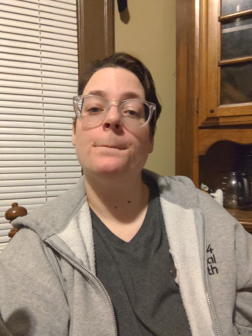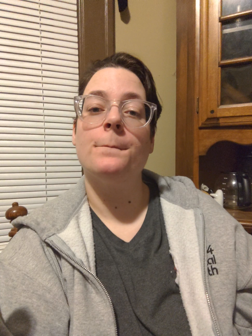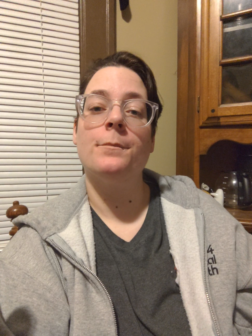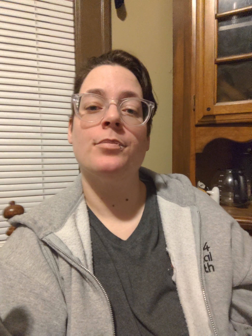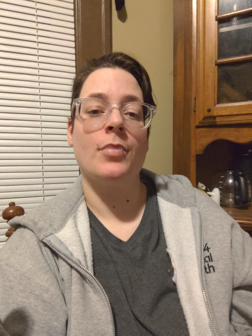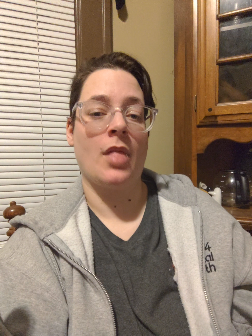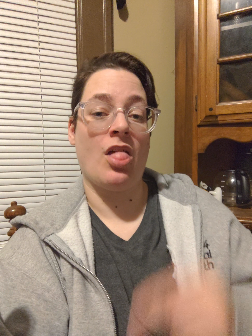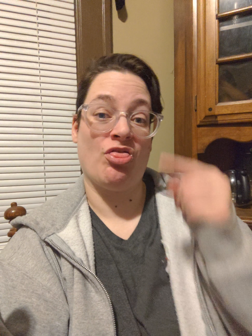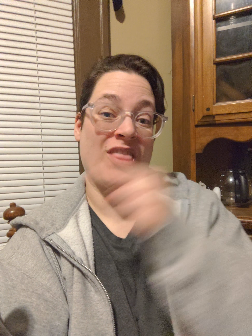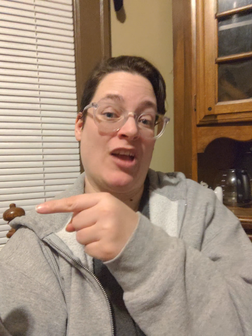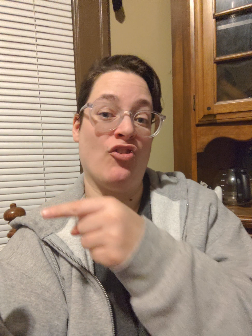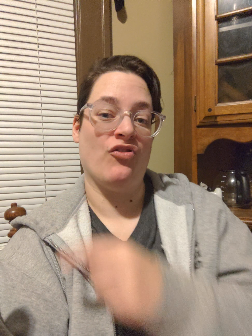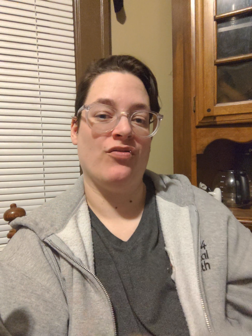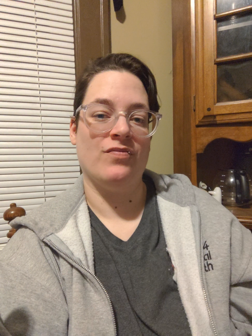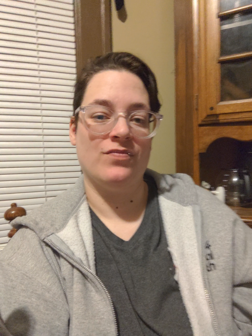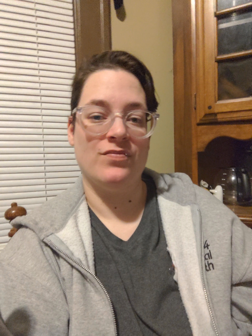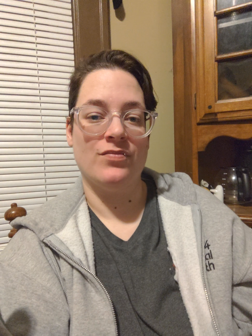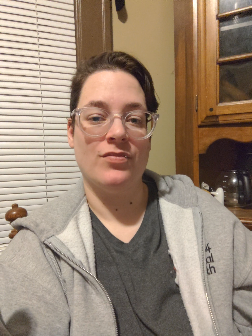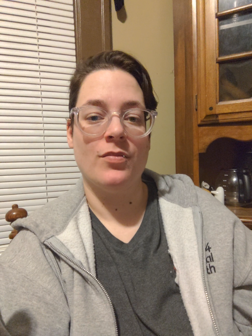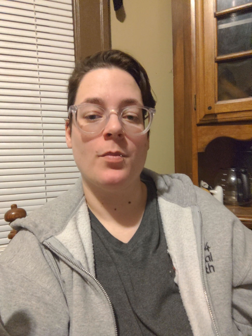there